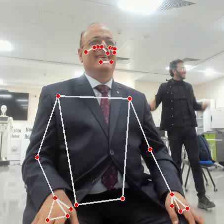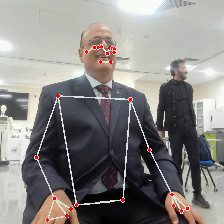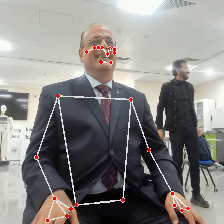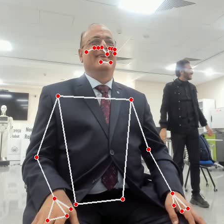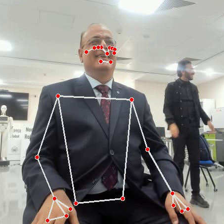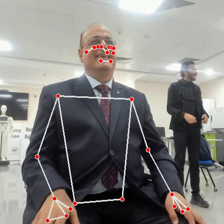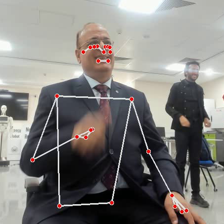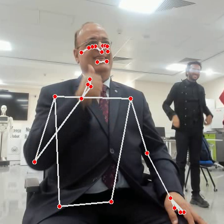tmam